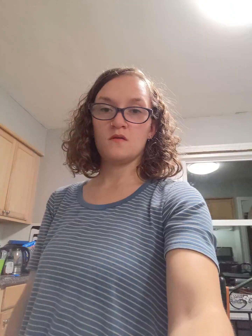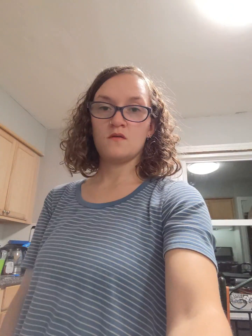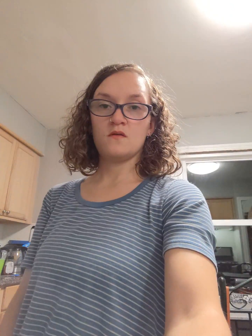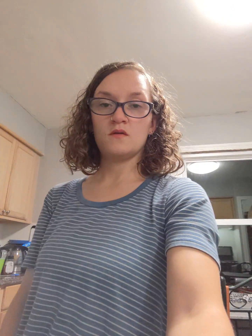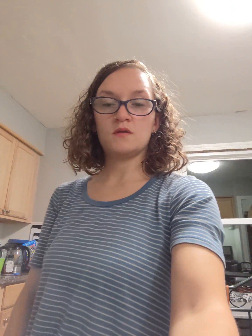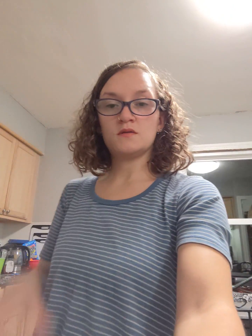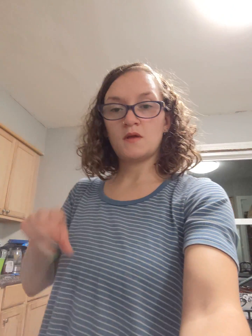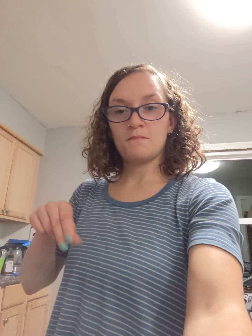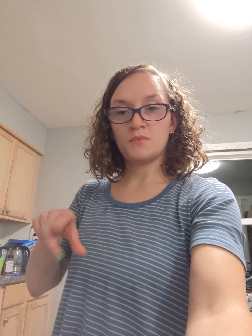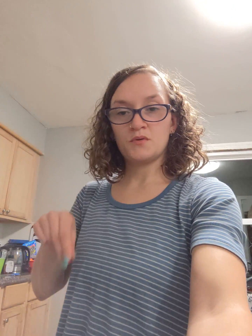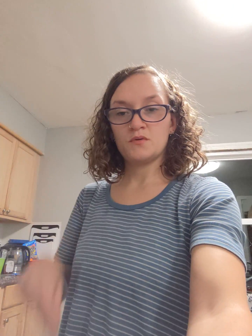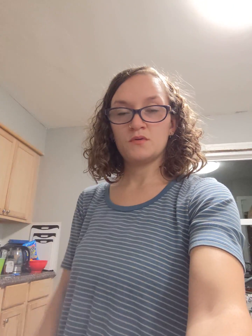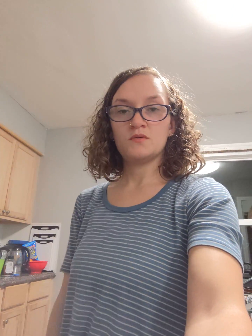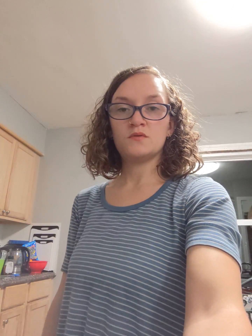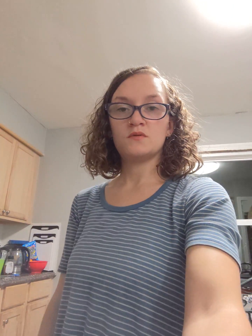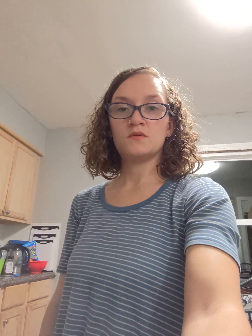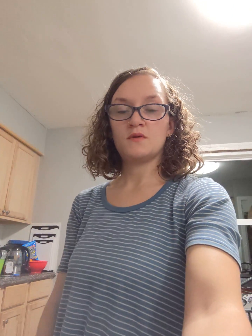diaper